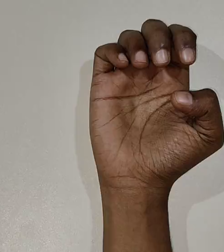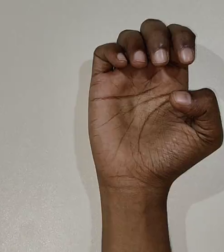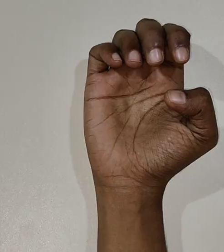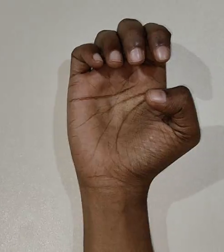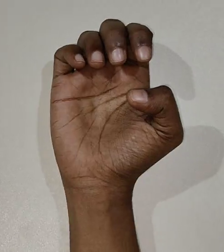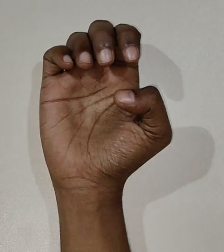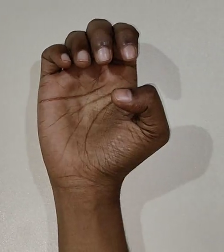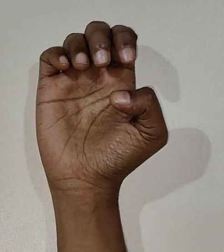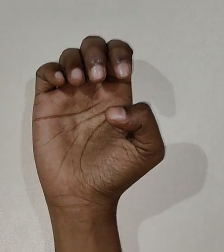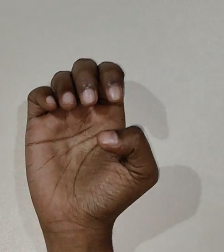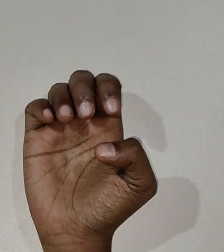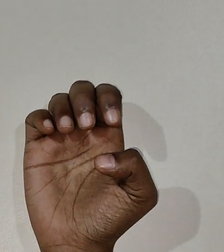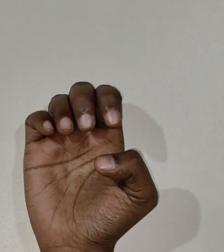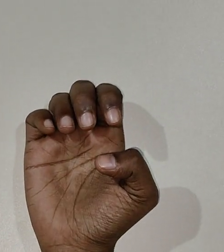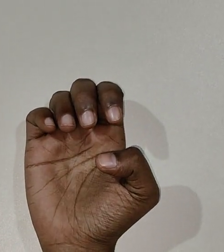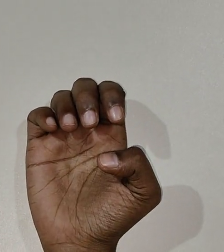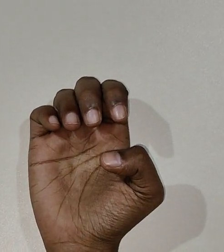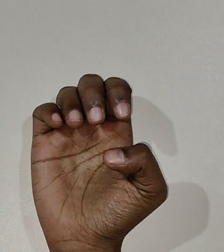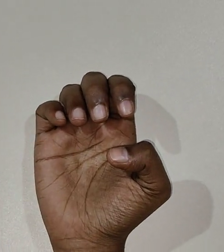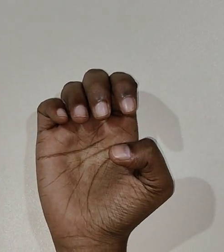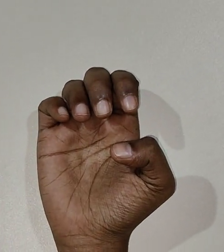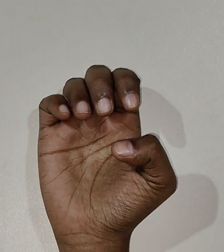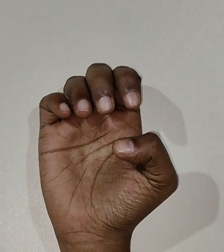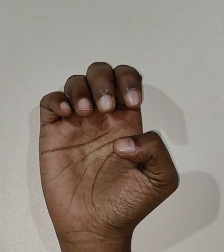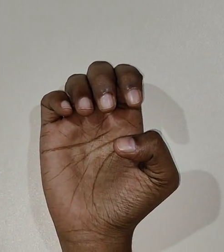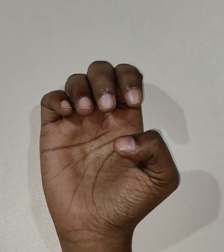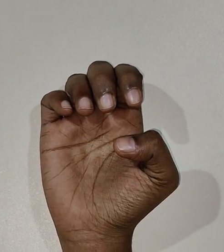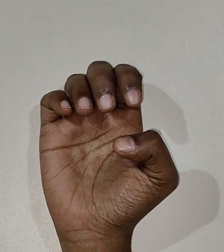ഈ